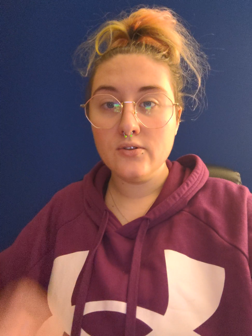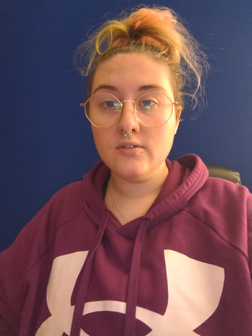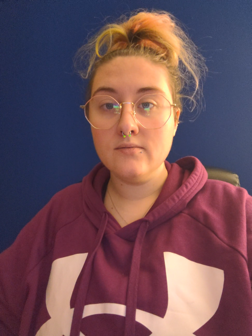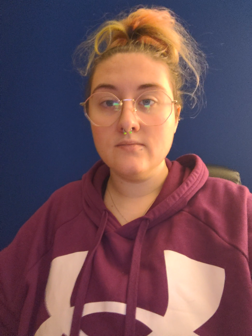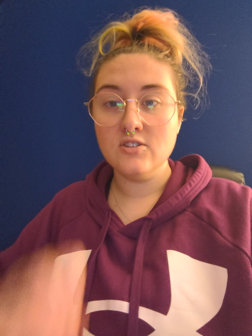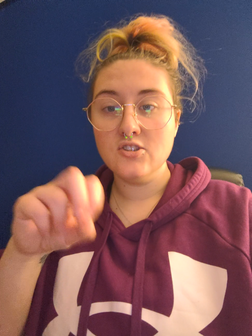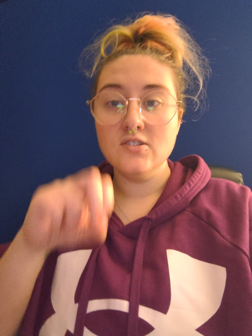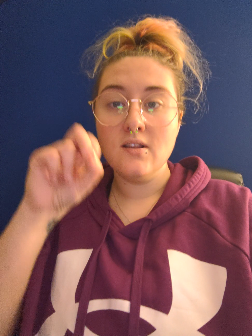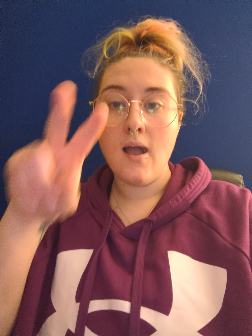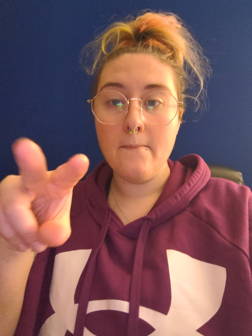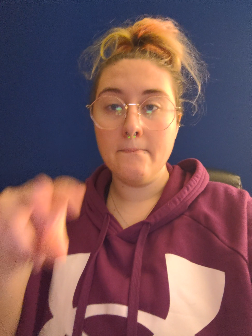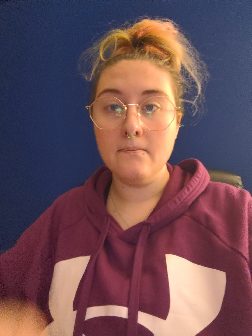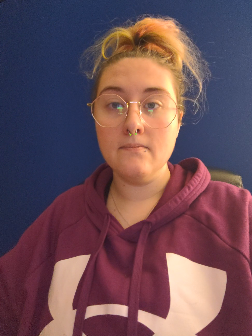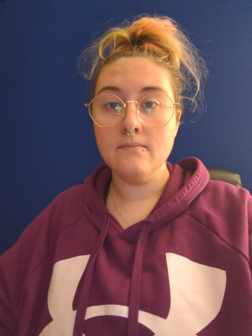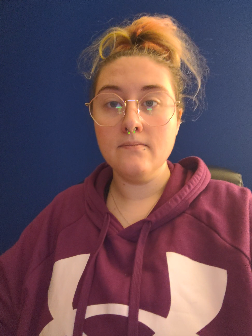jump